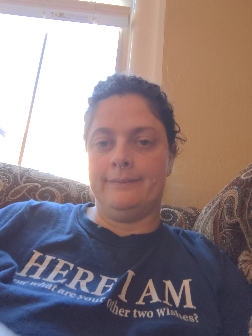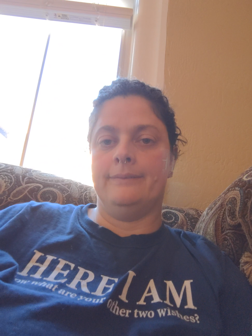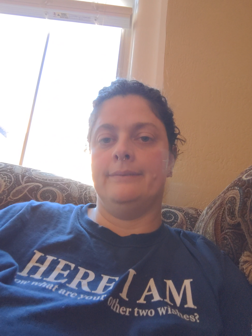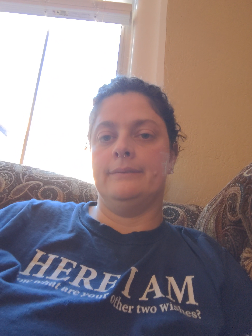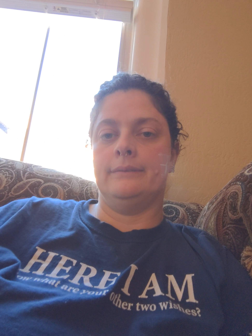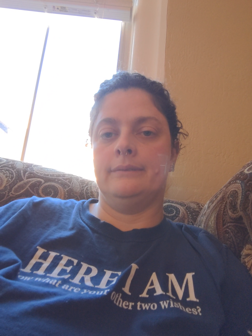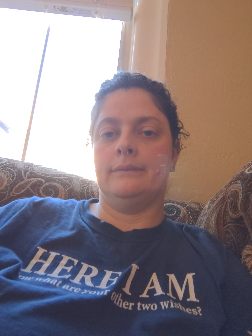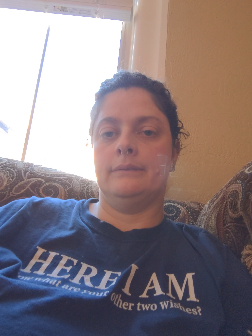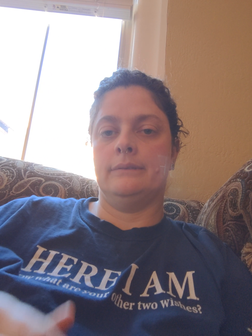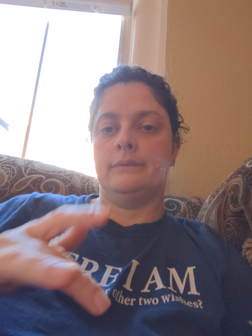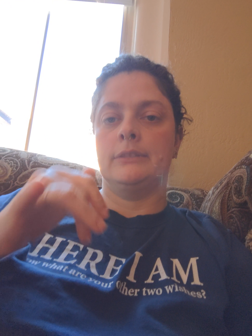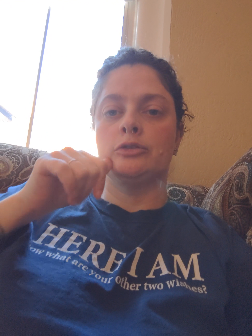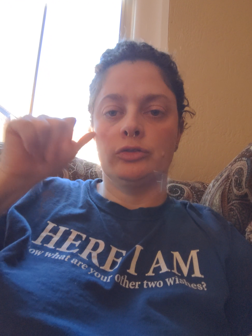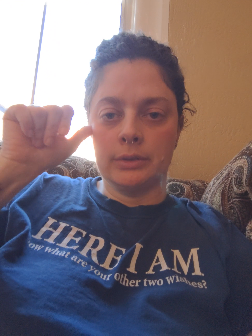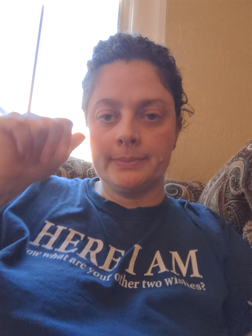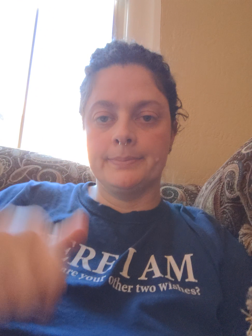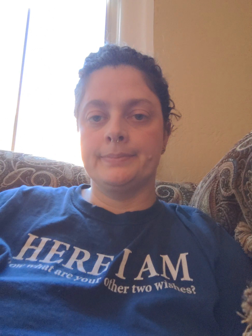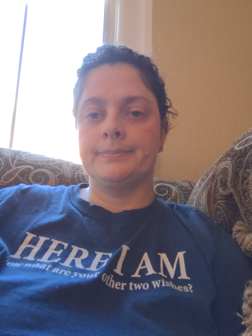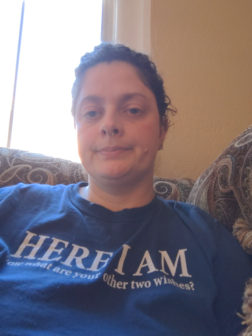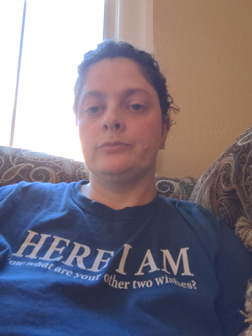yesterday